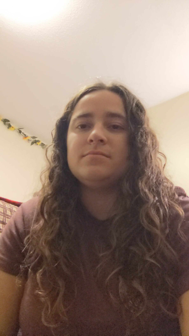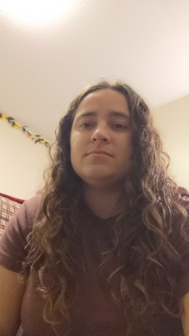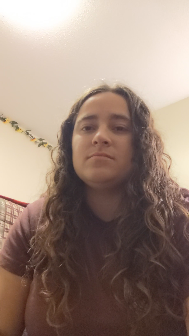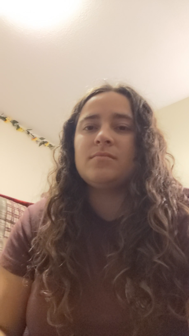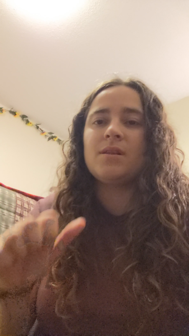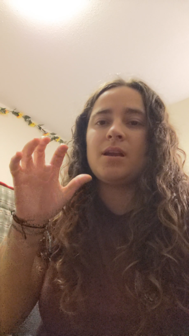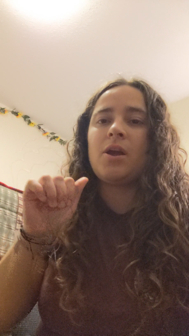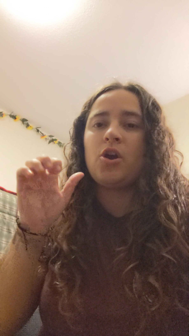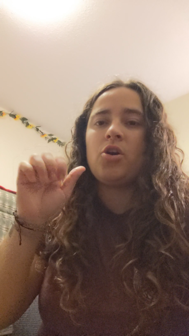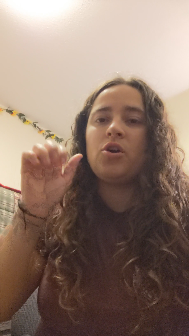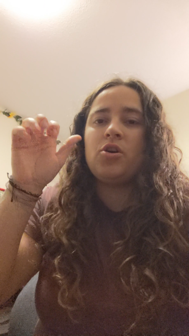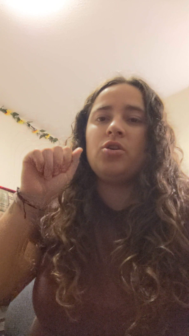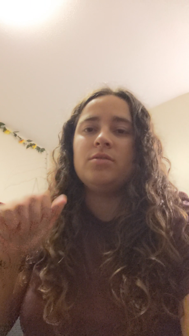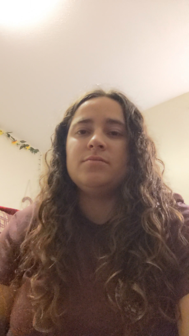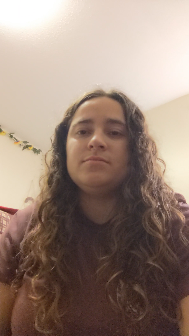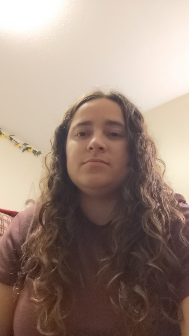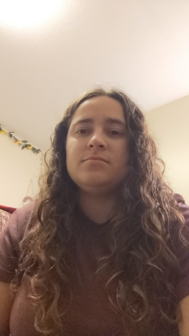ladder